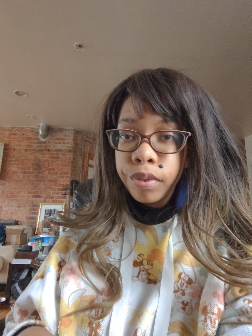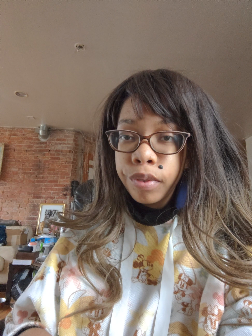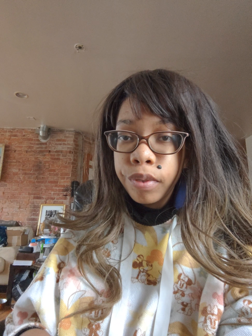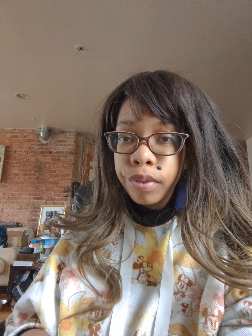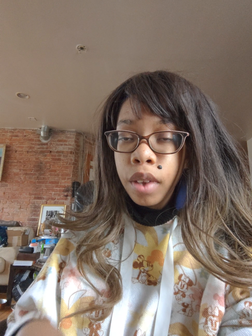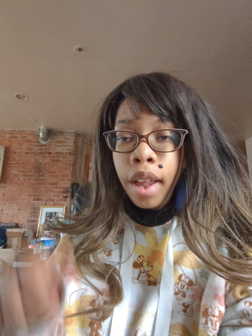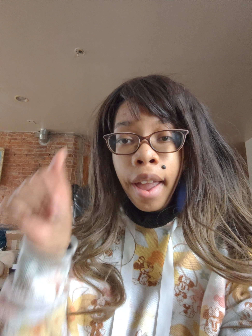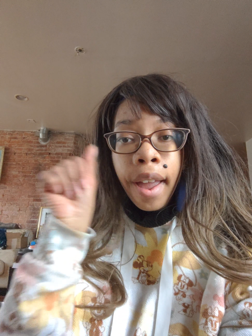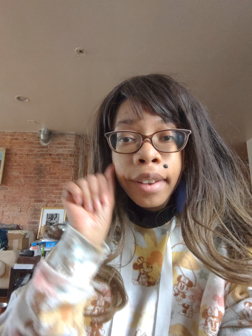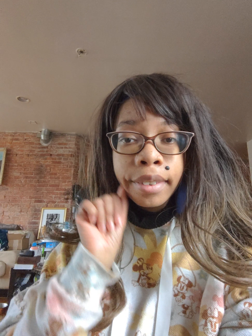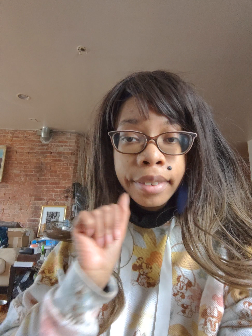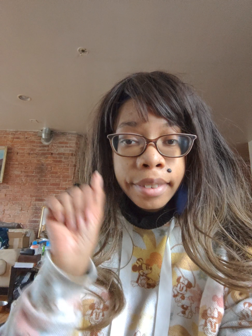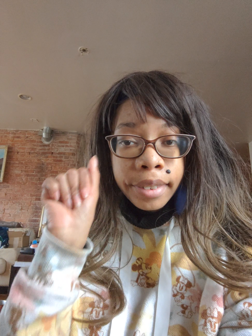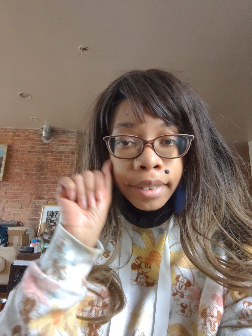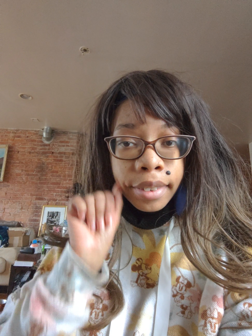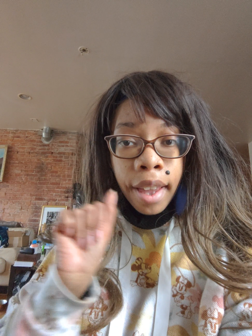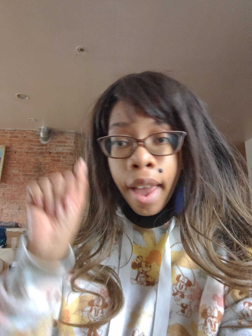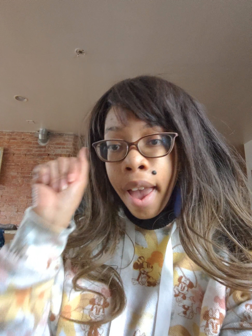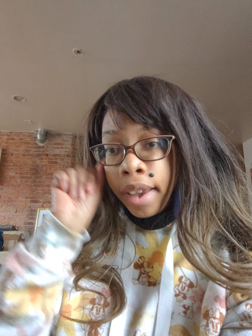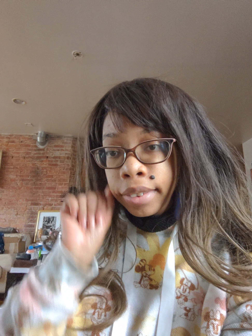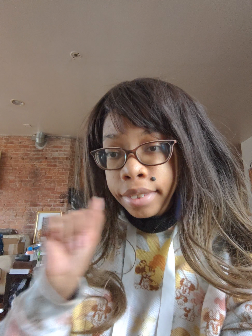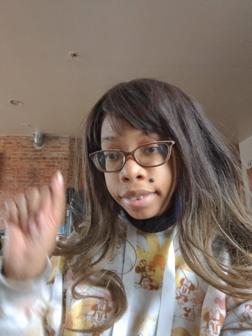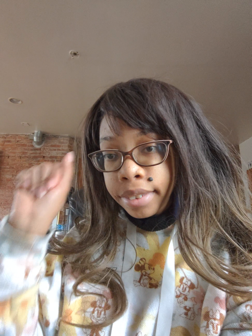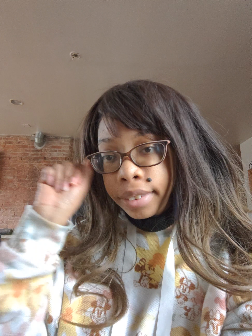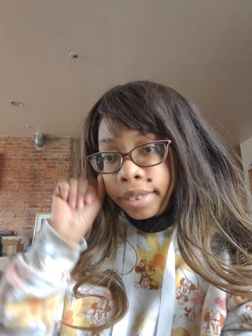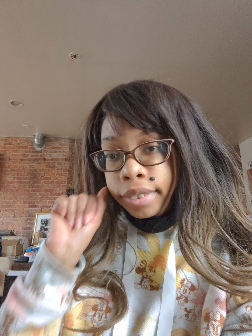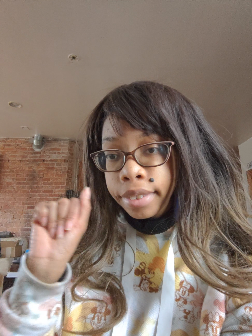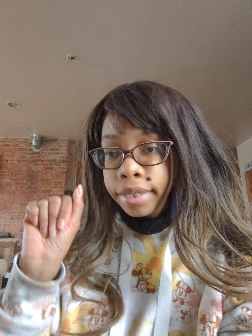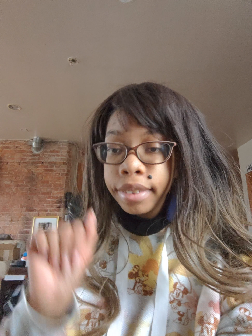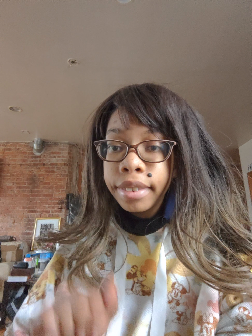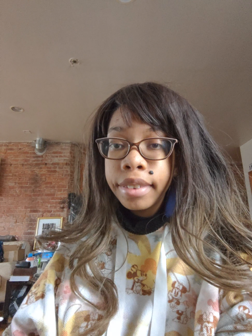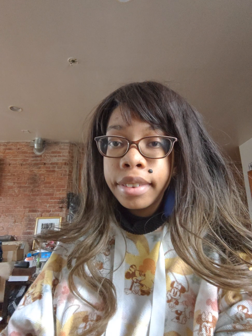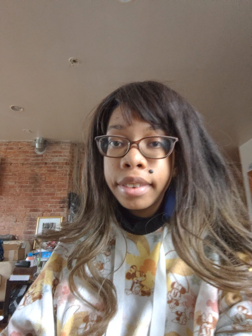aunt